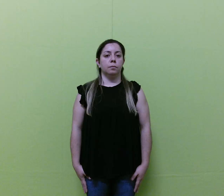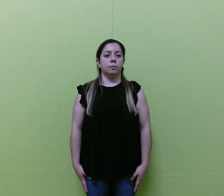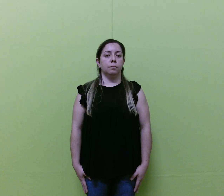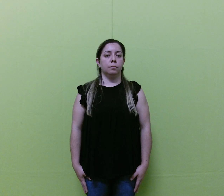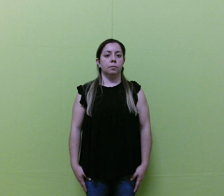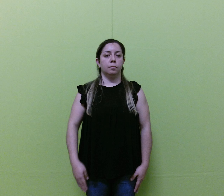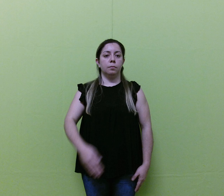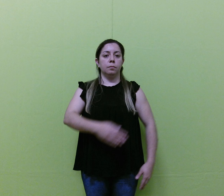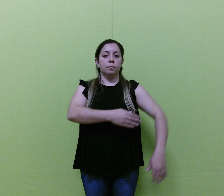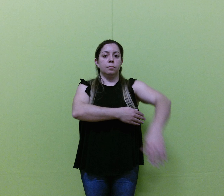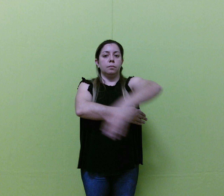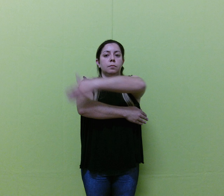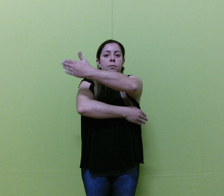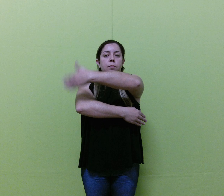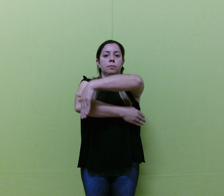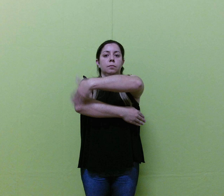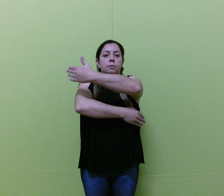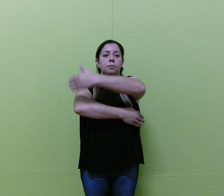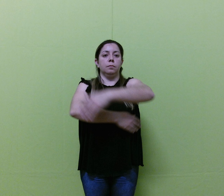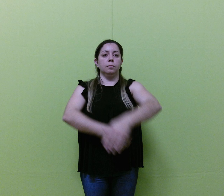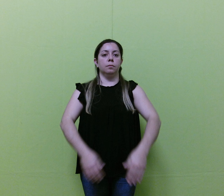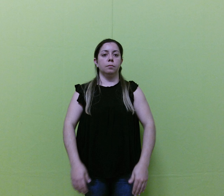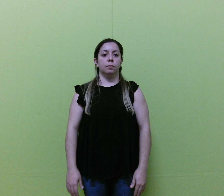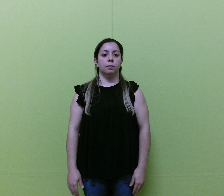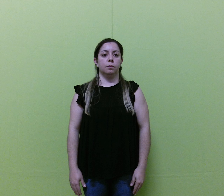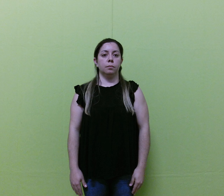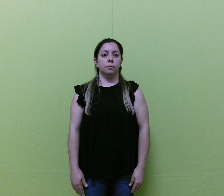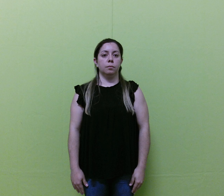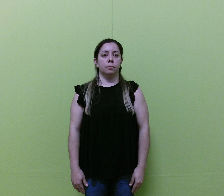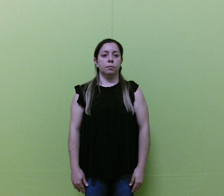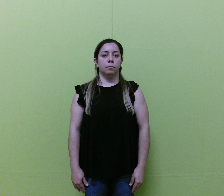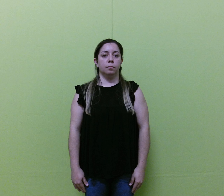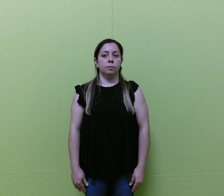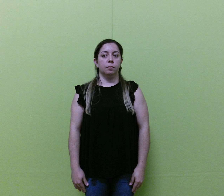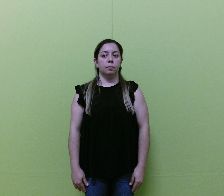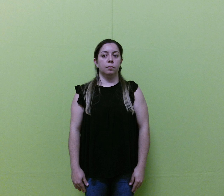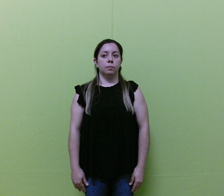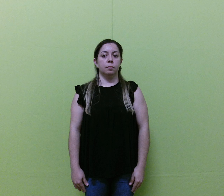esquina